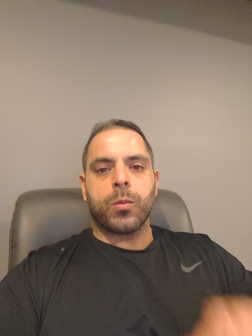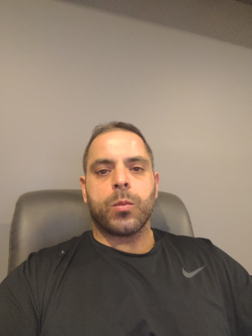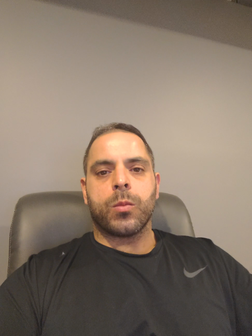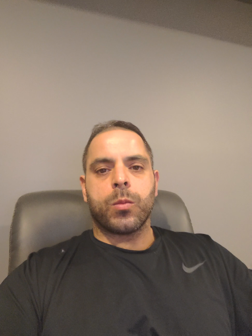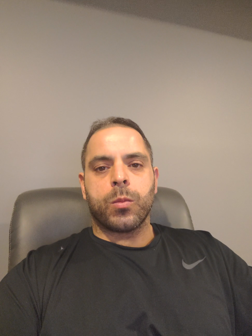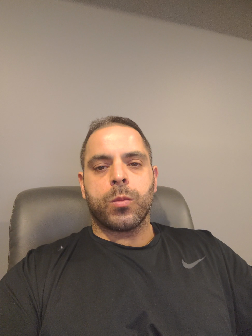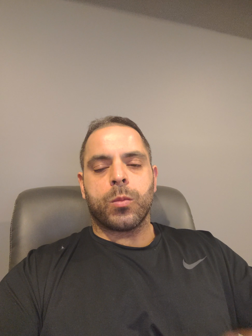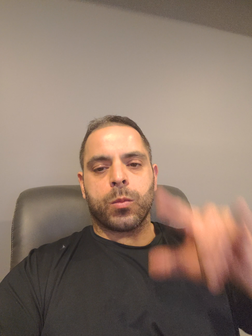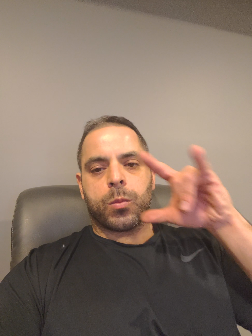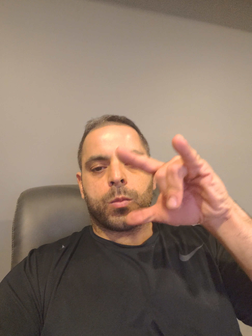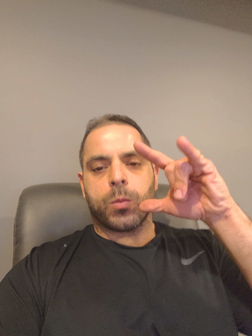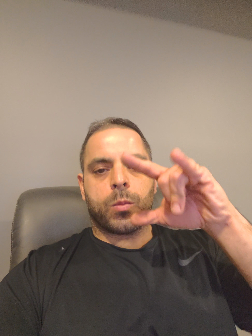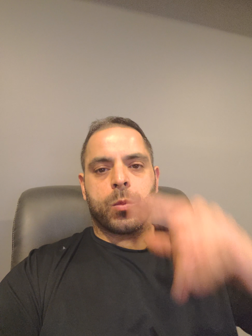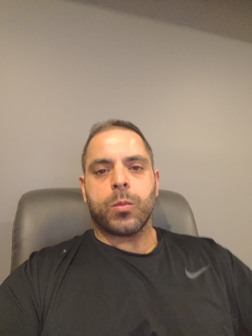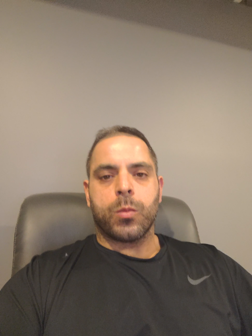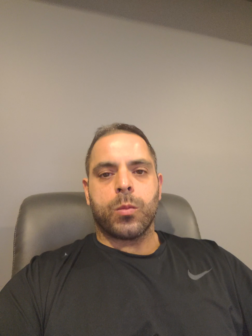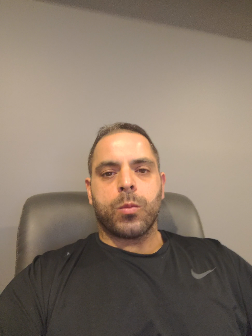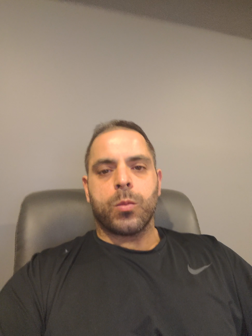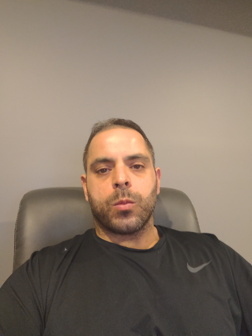airplane